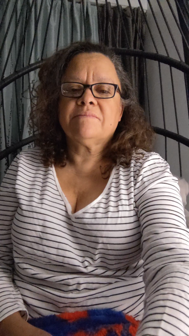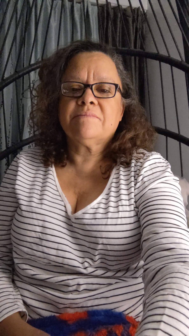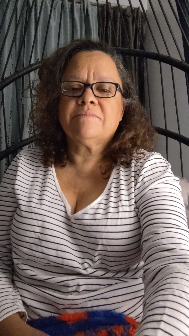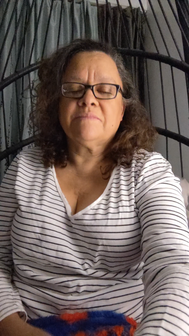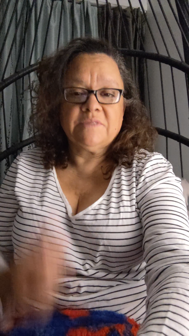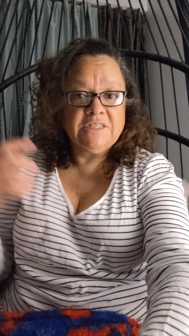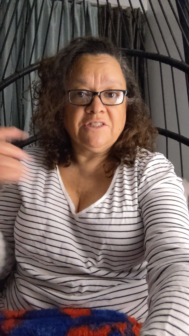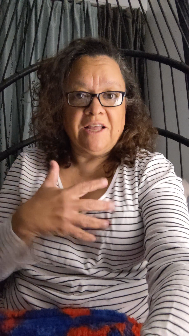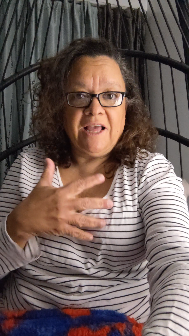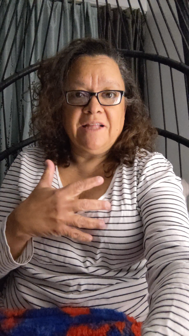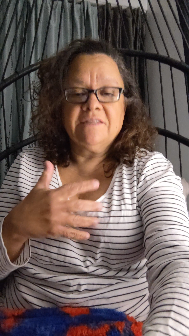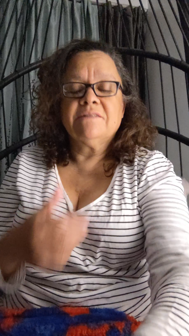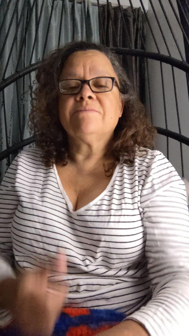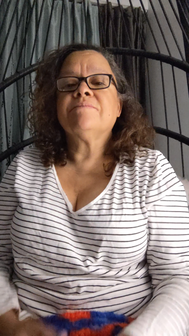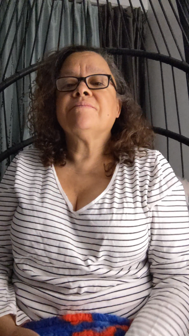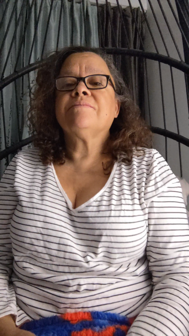scared